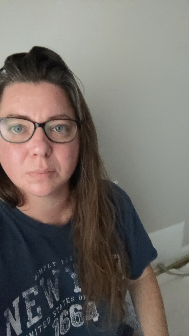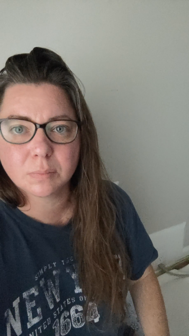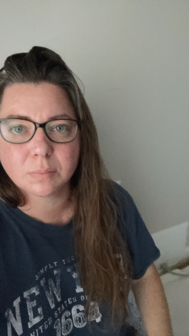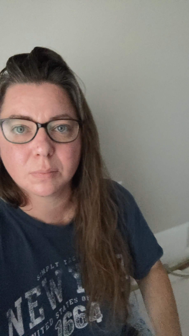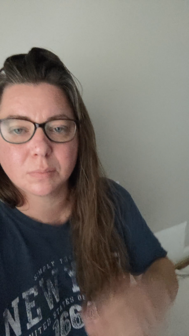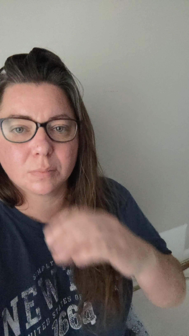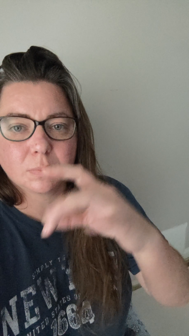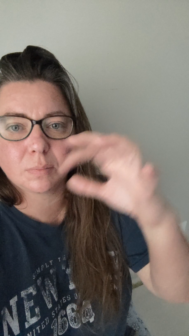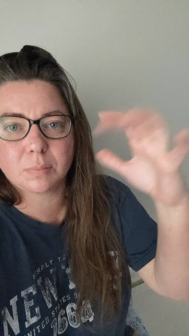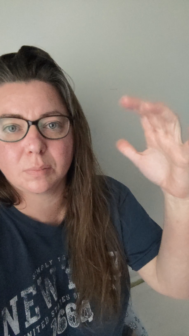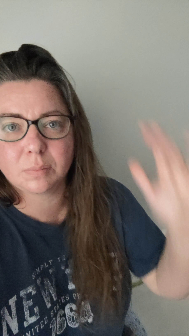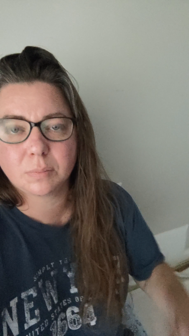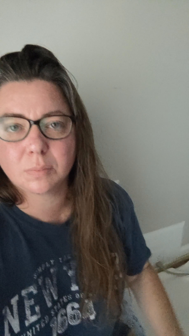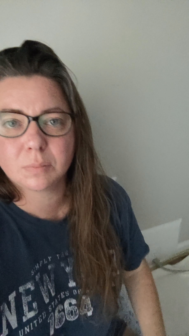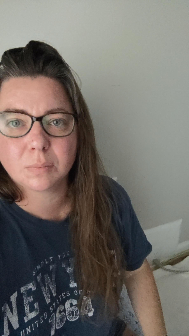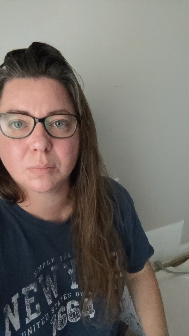bubbles